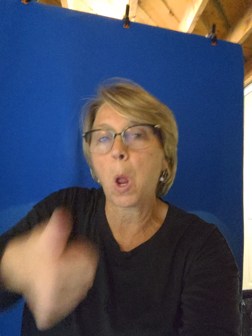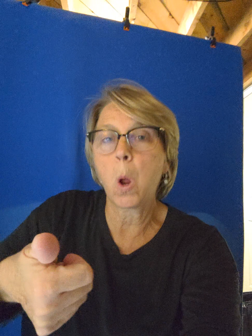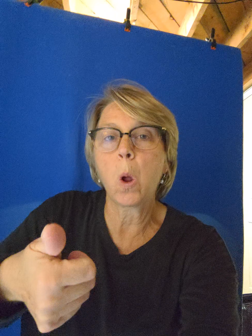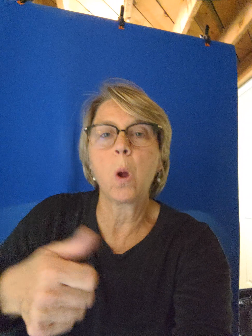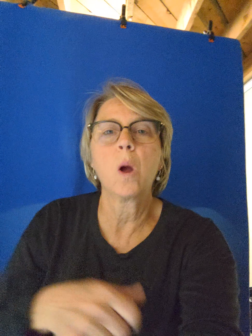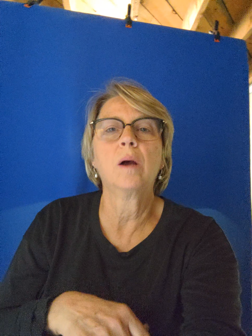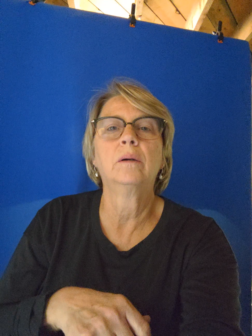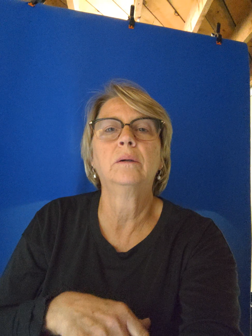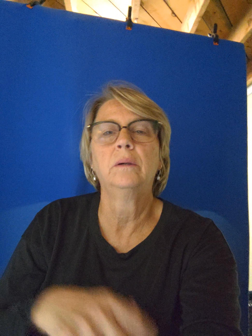tomorrow